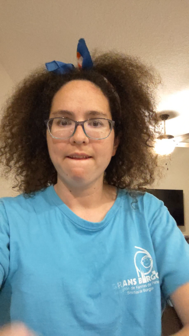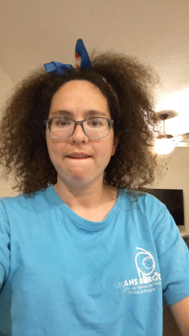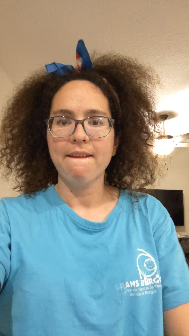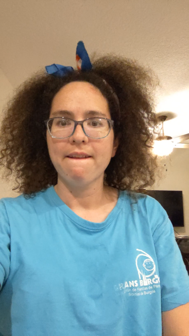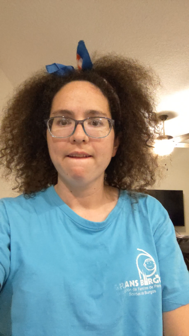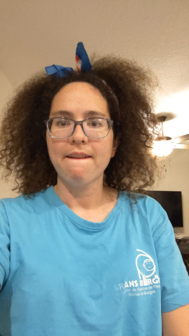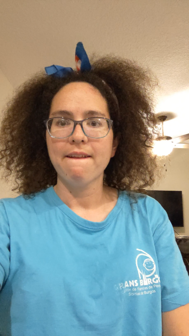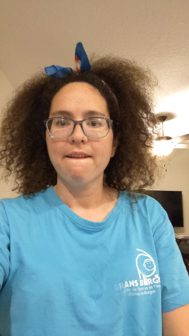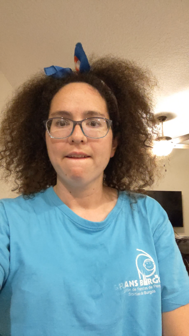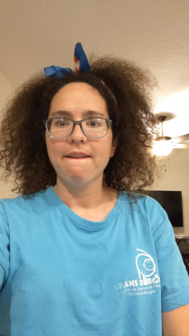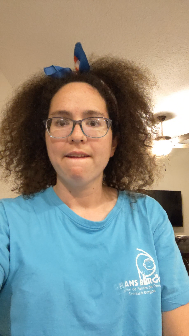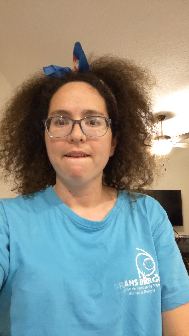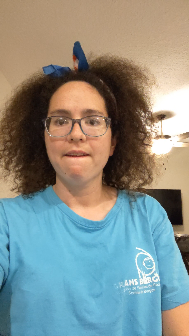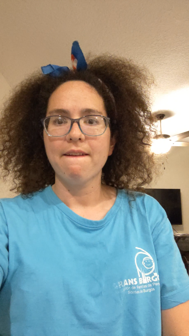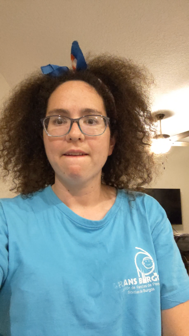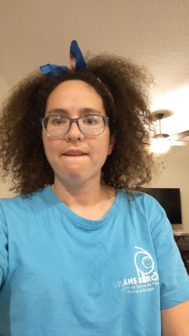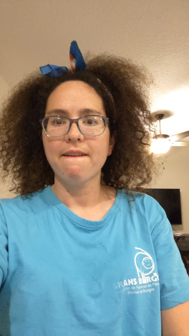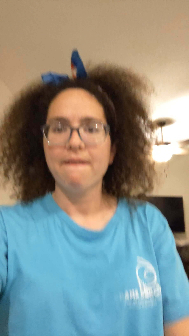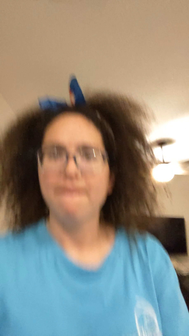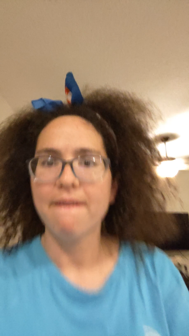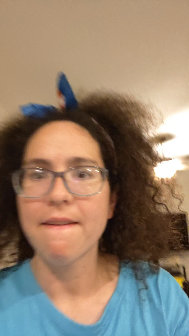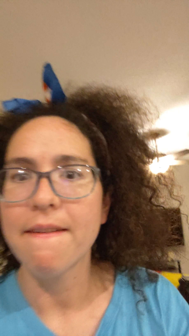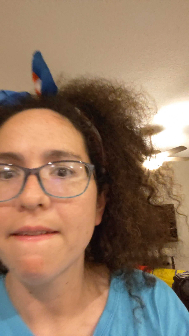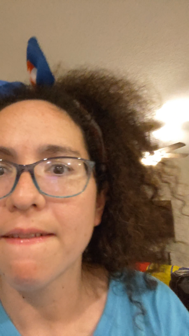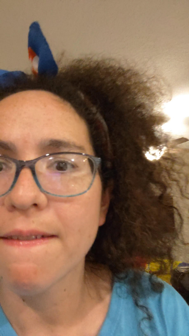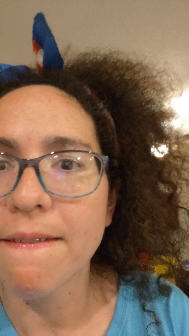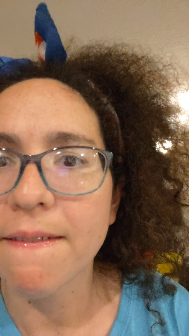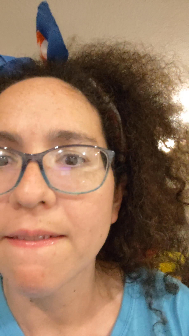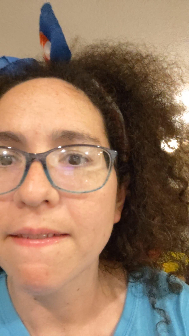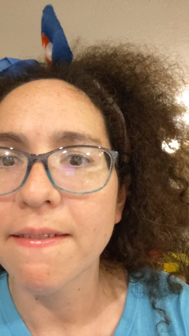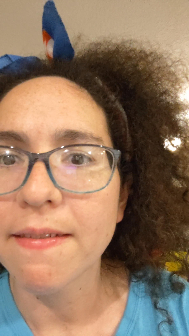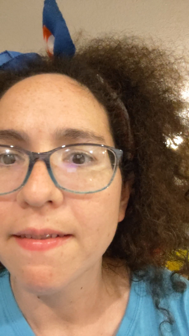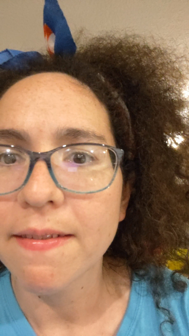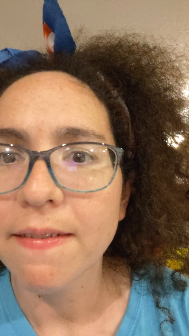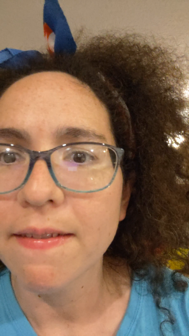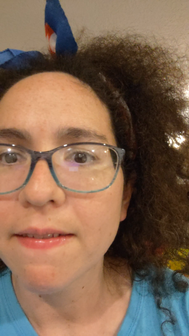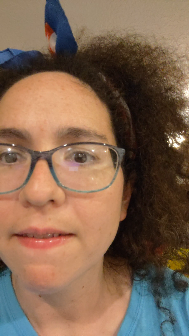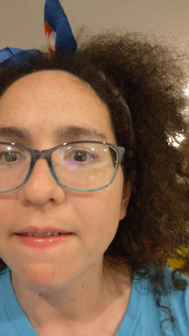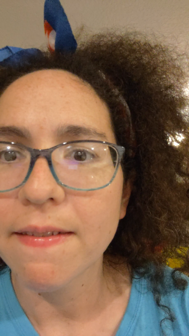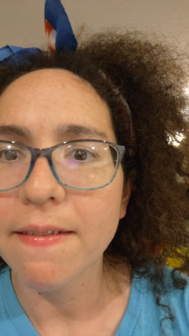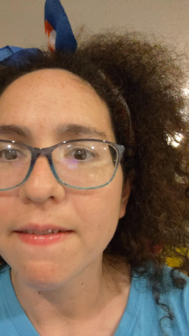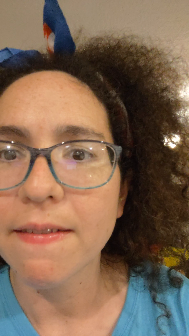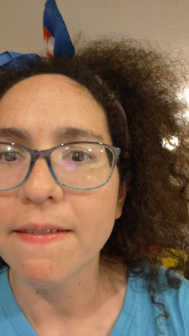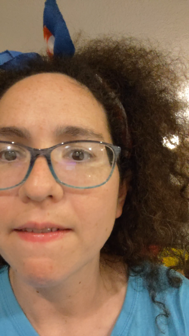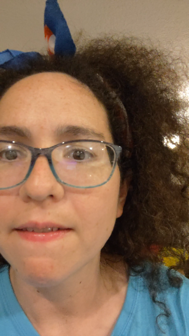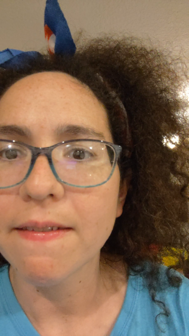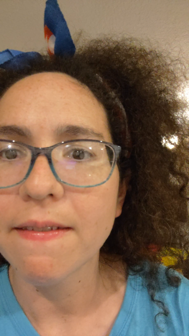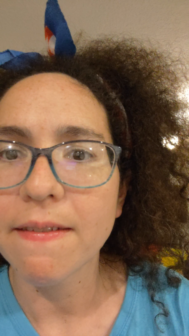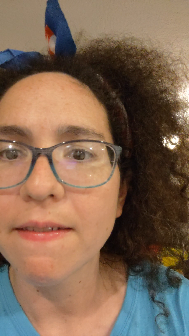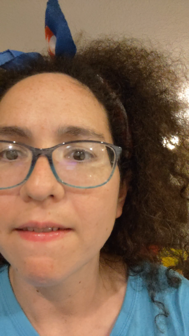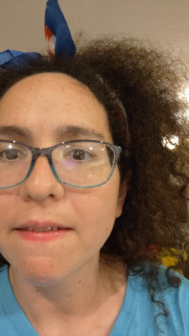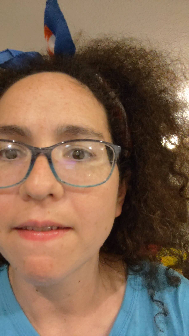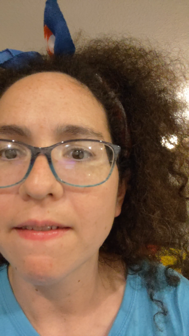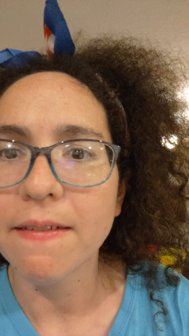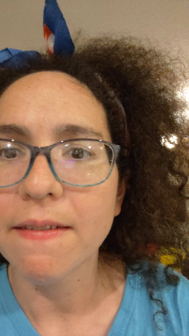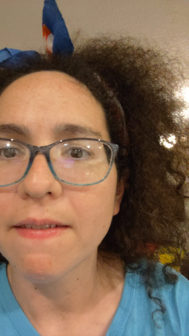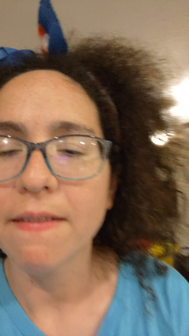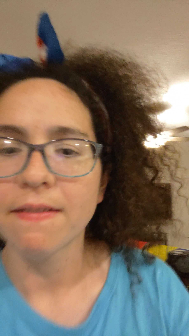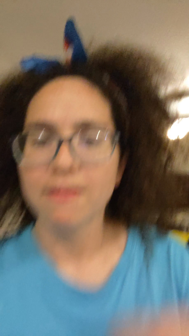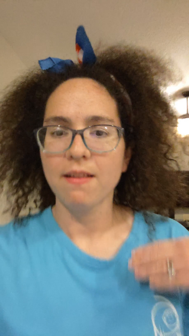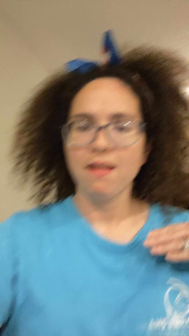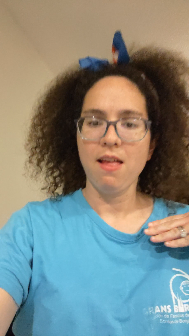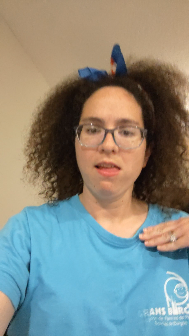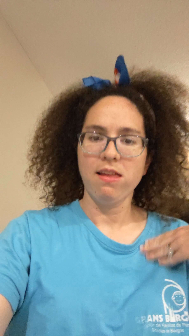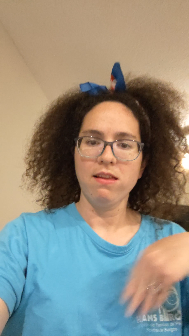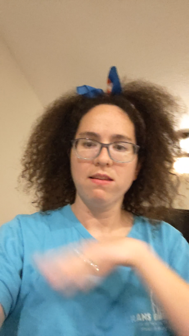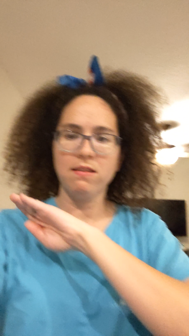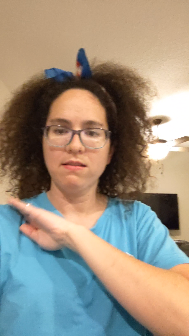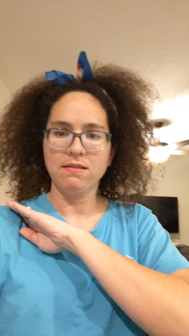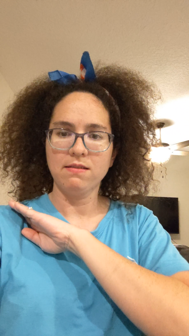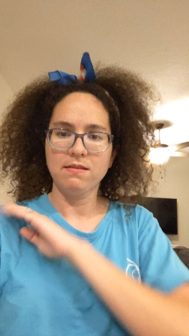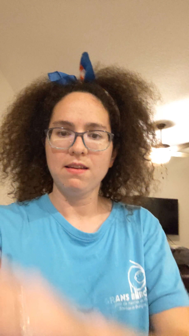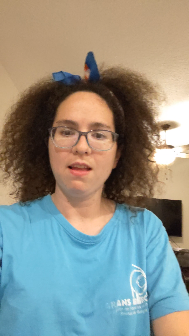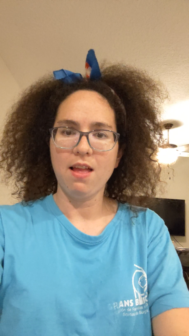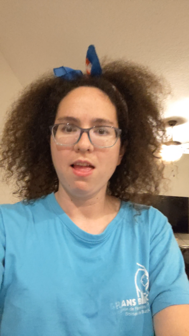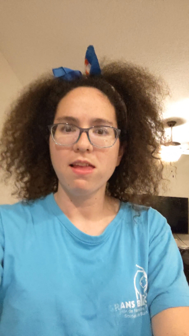scarf